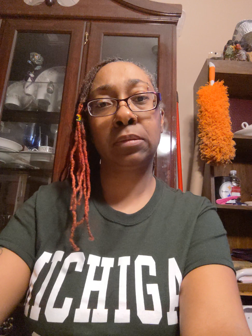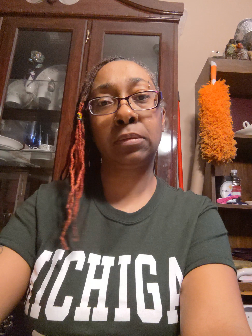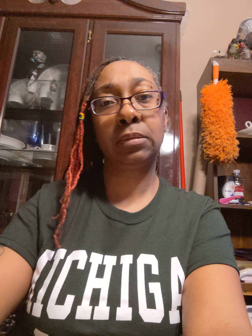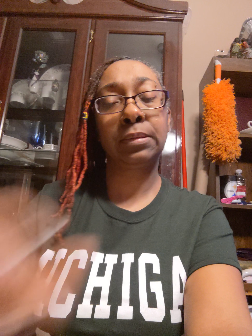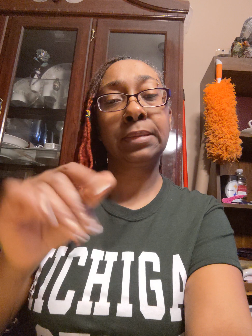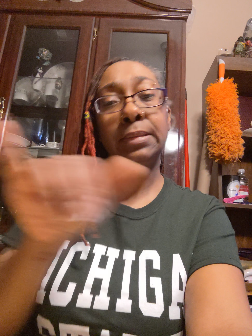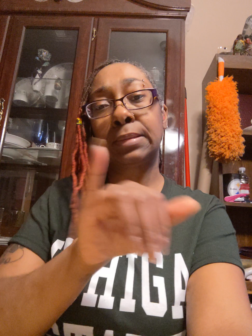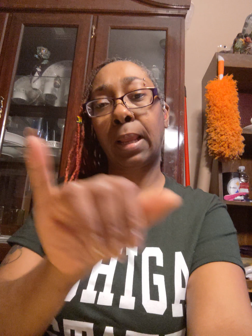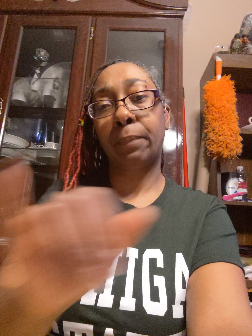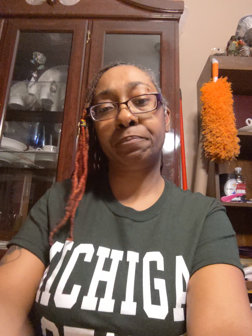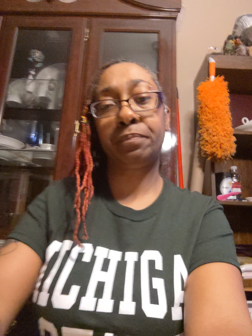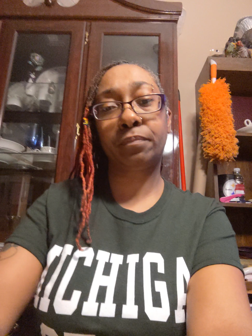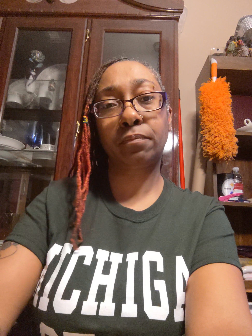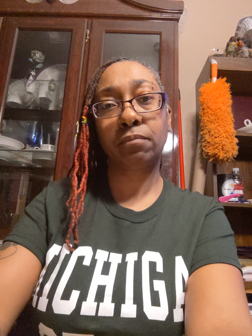same